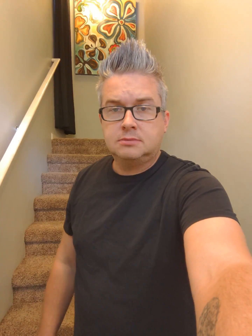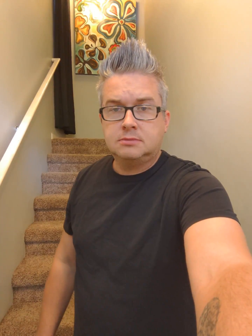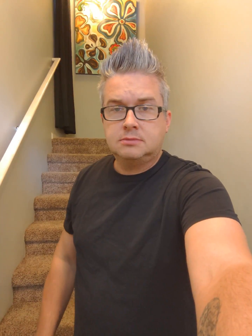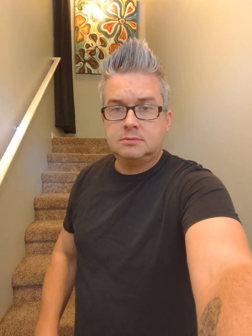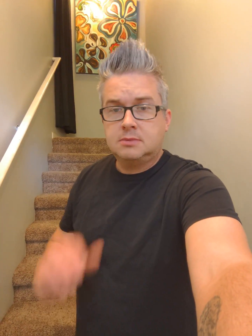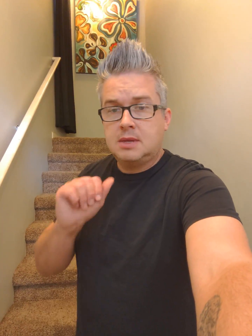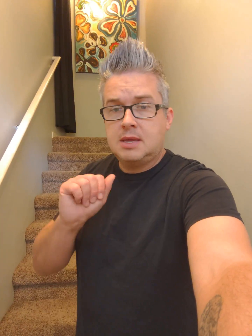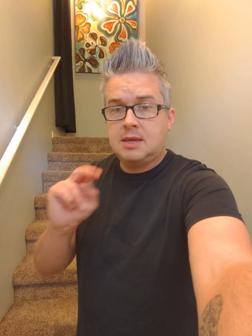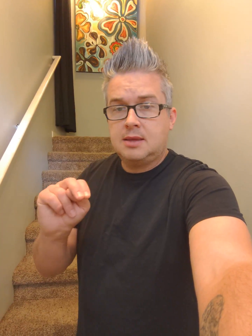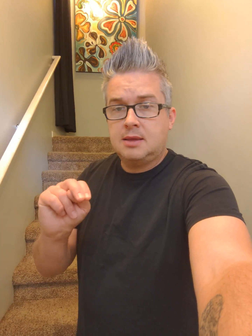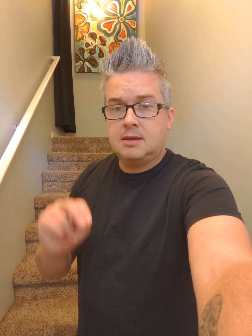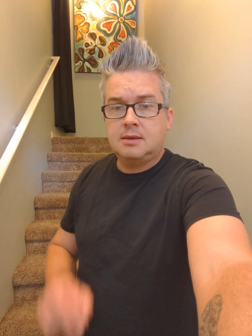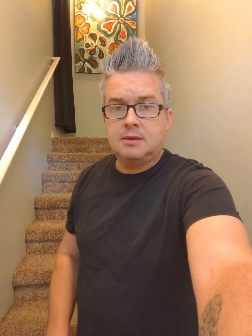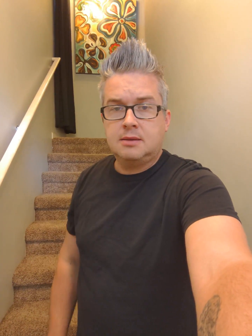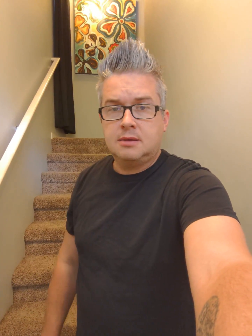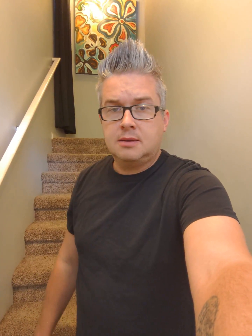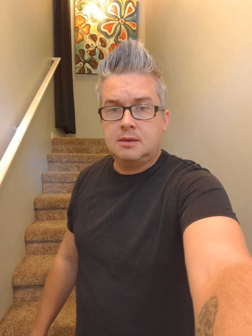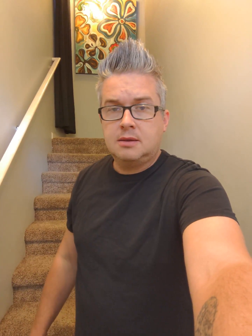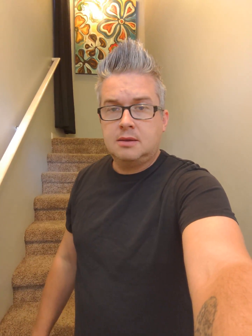an